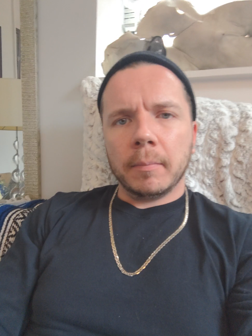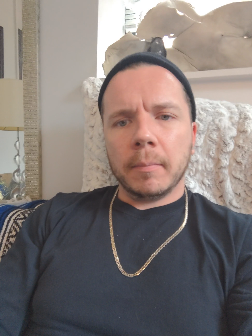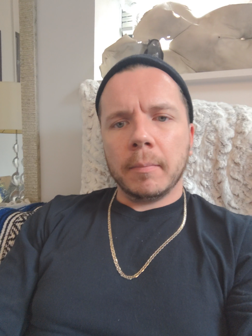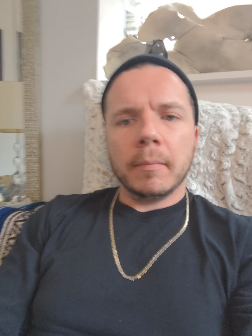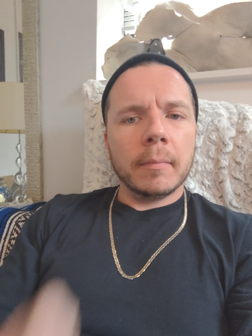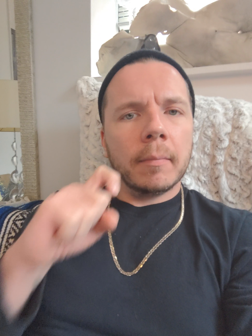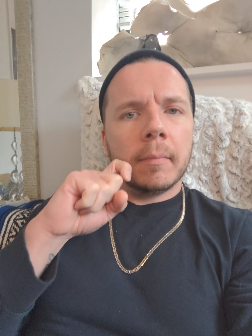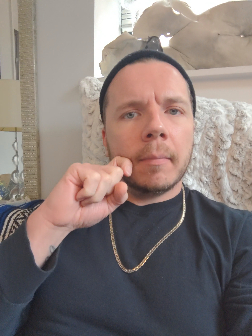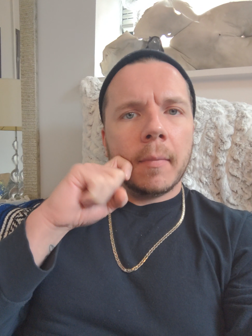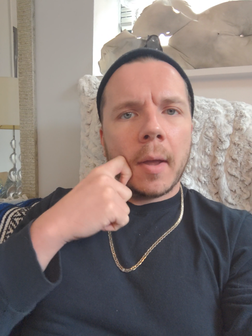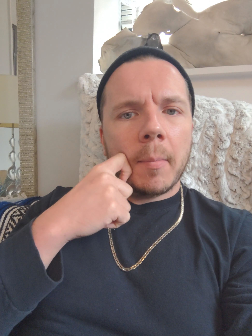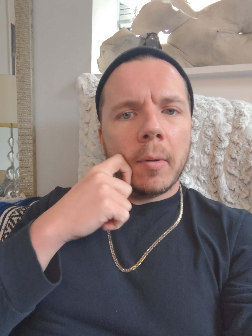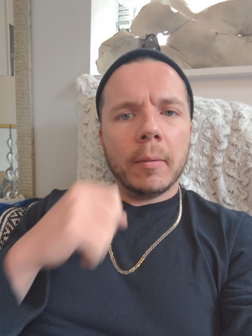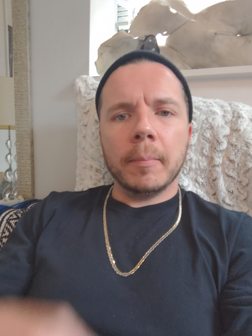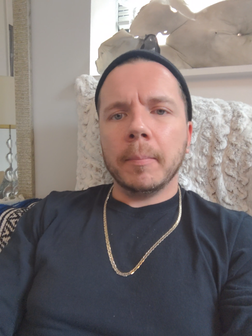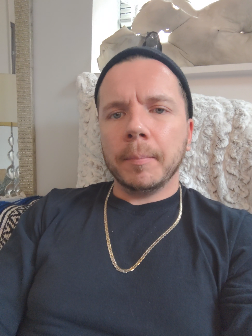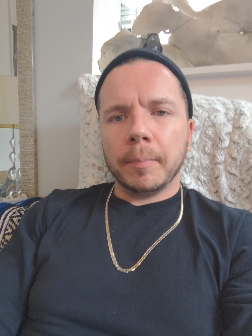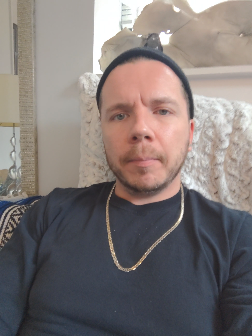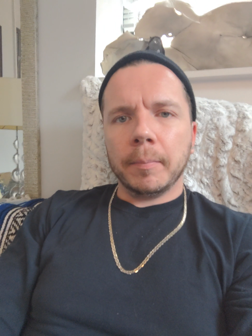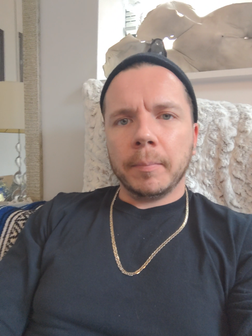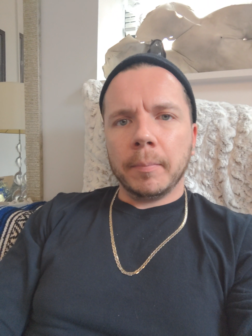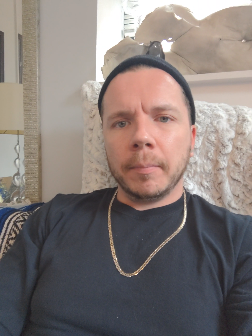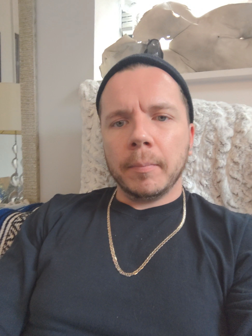apple